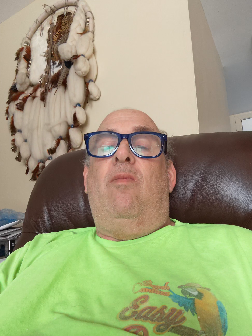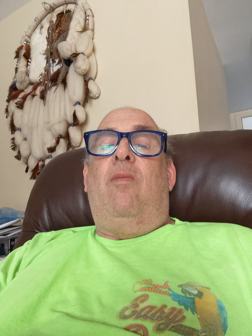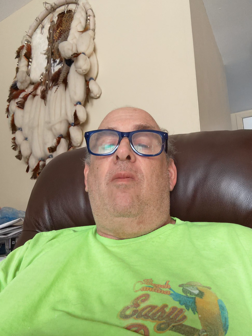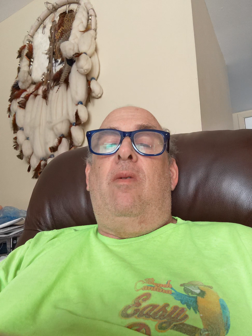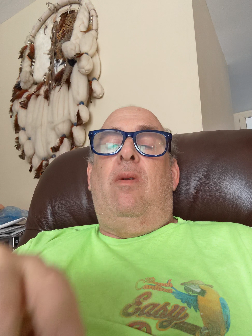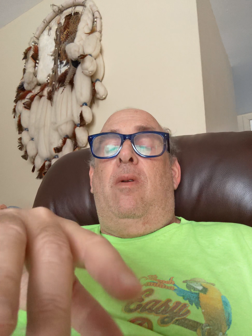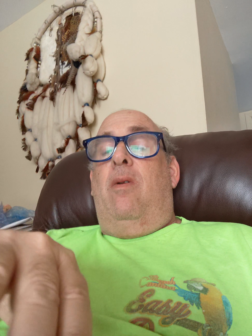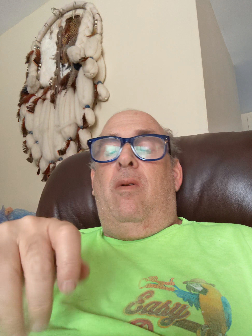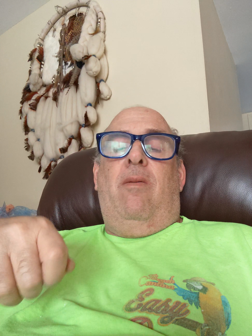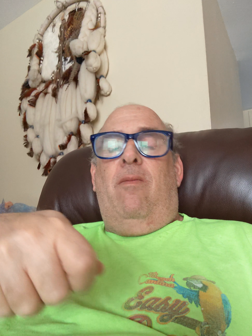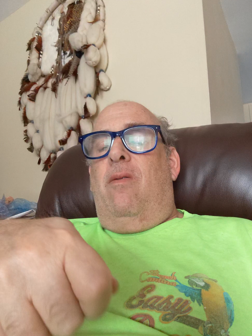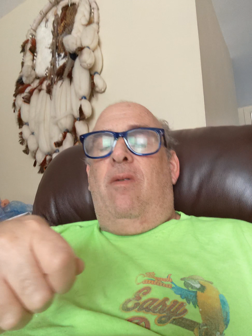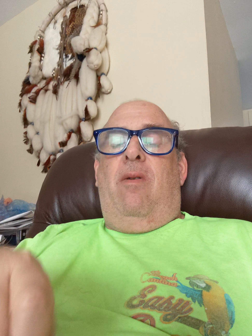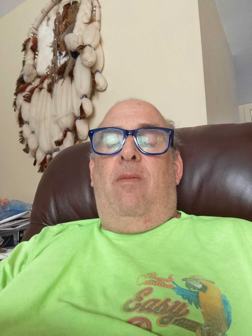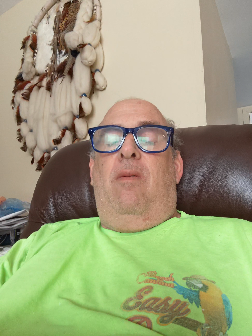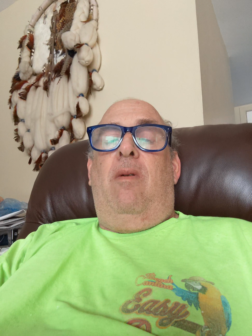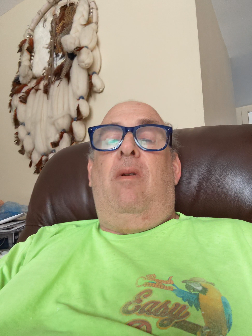vacuum